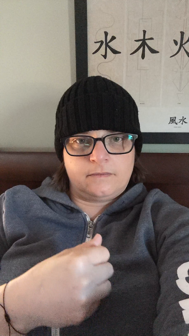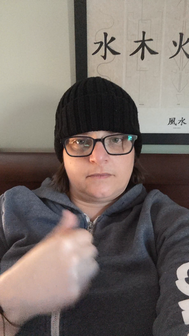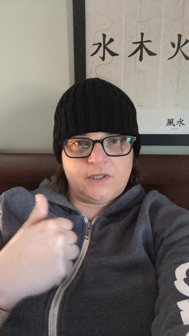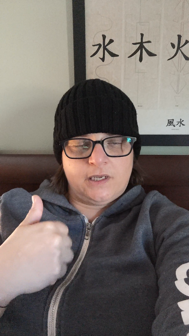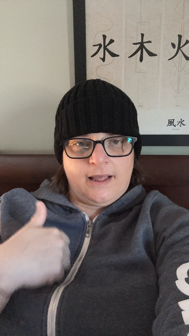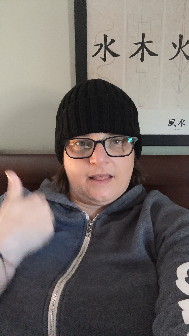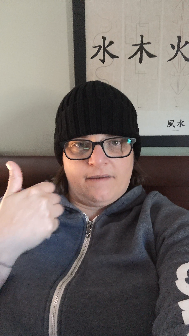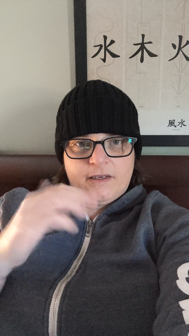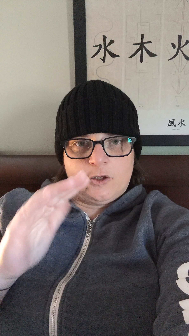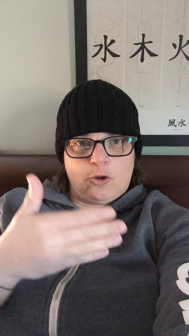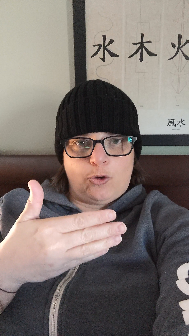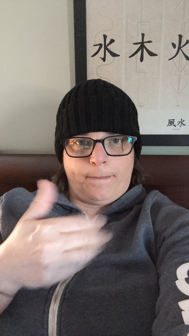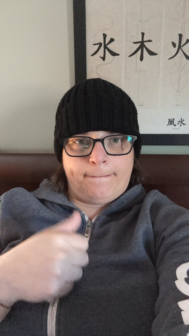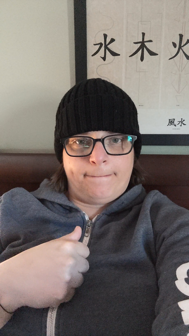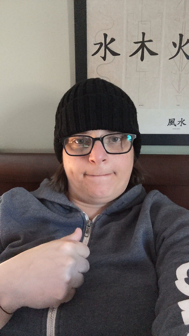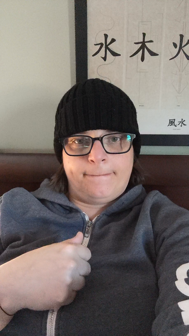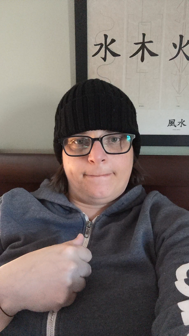living room